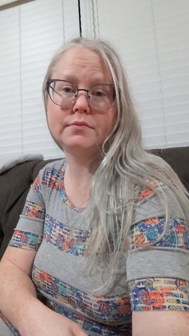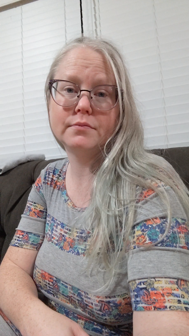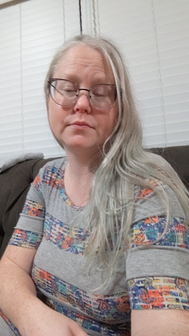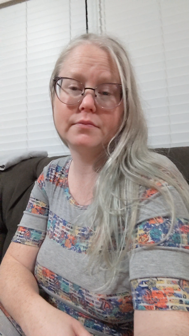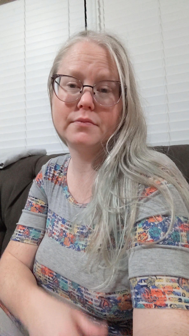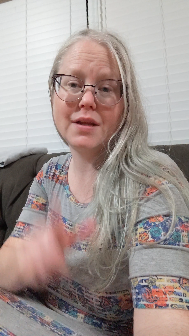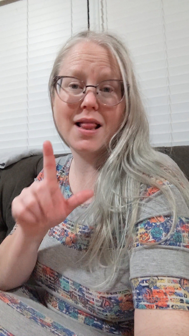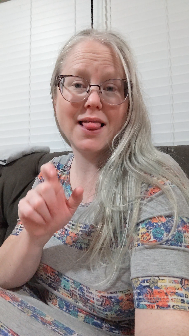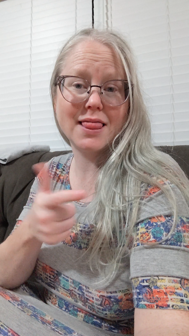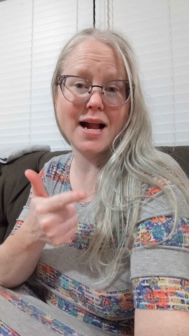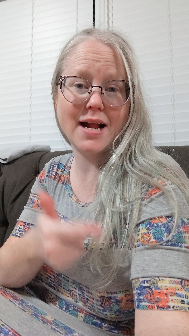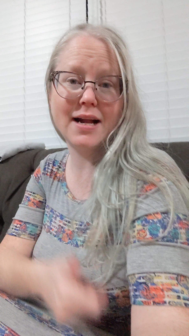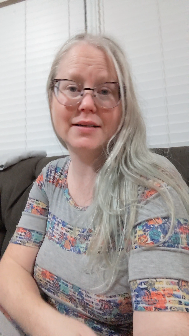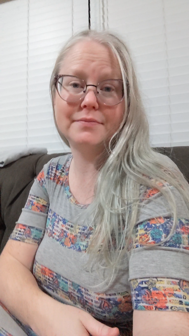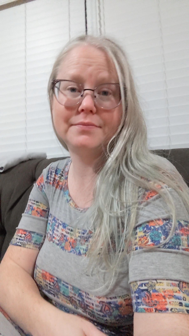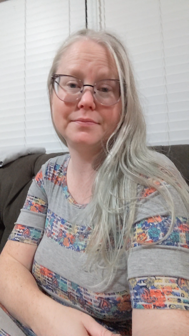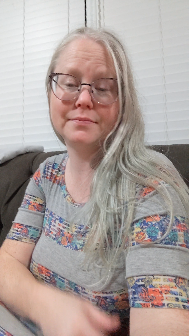leg